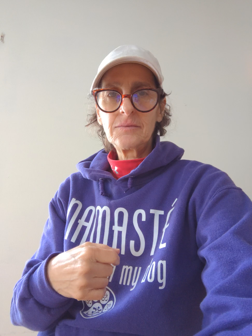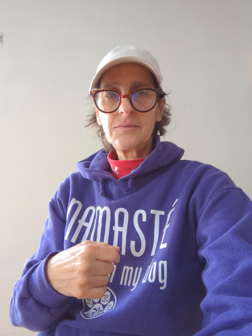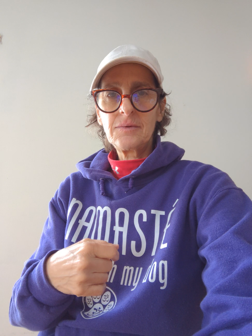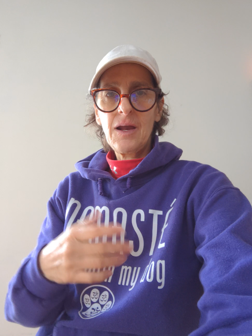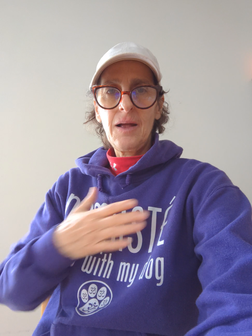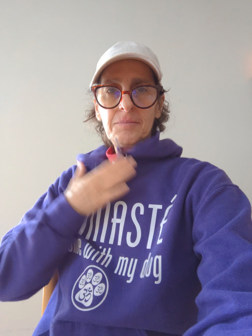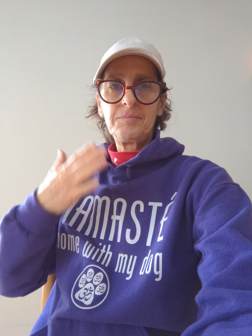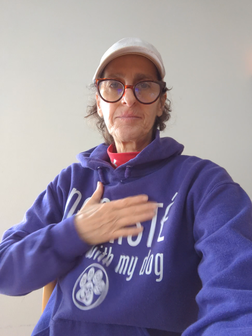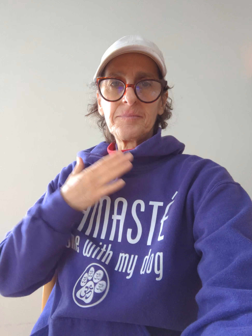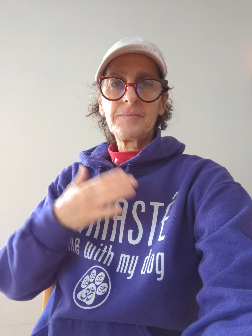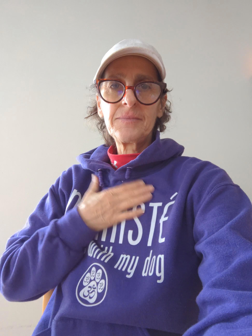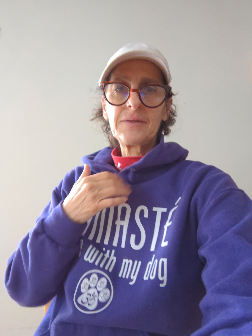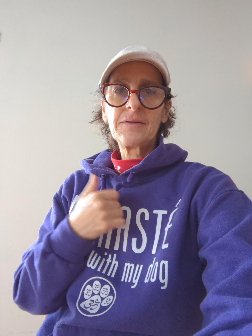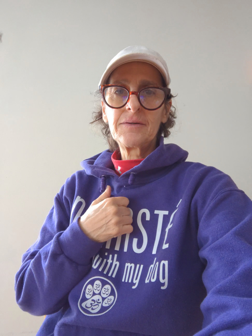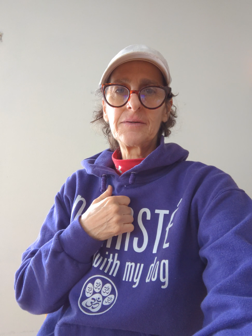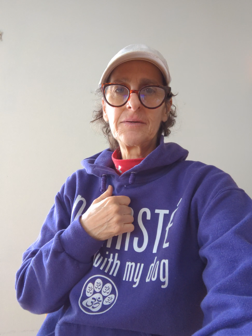happy